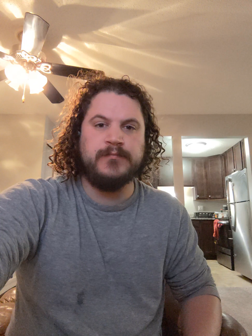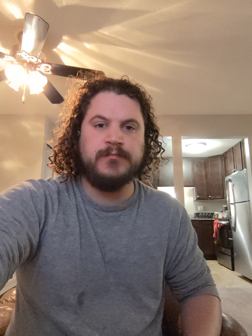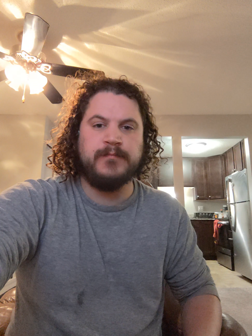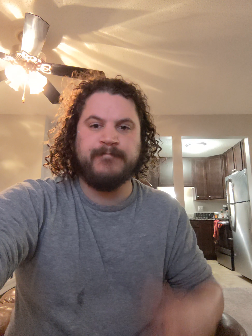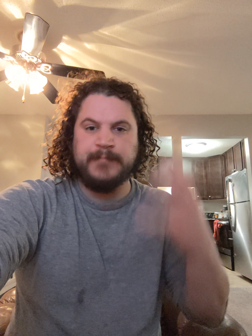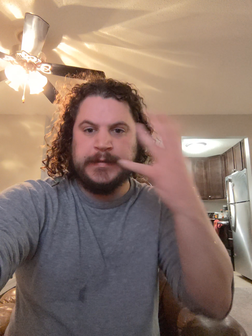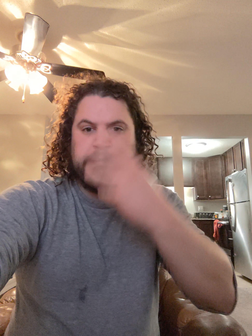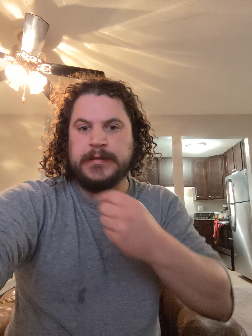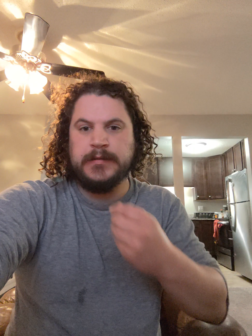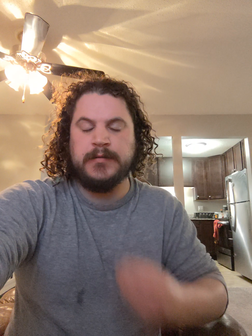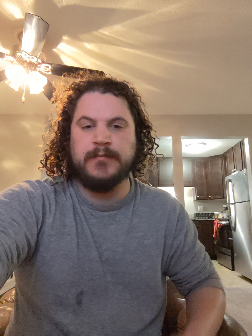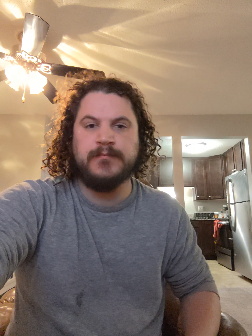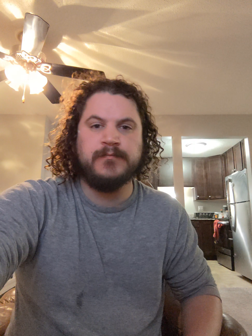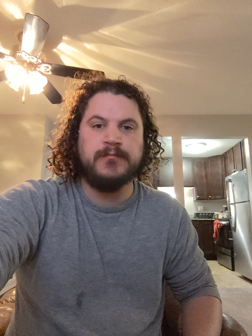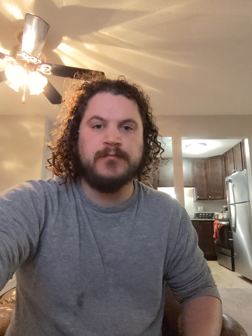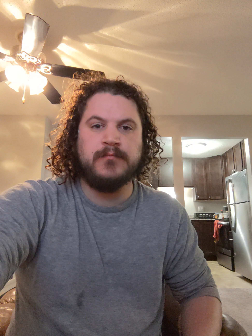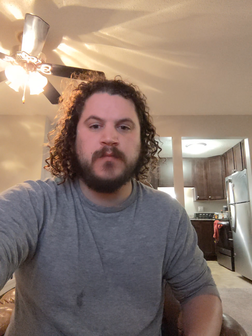pretty